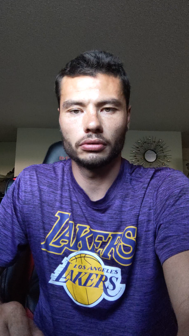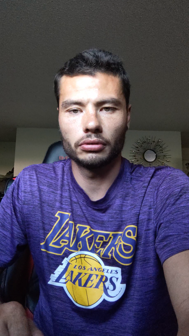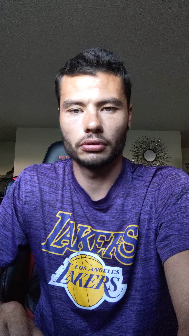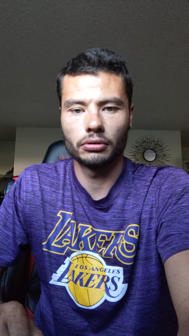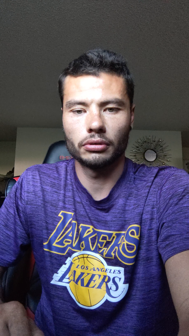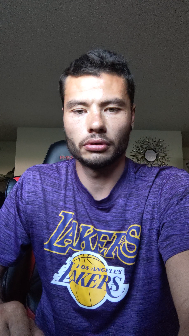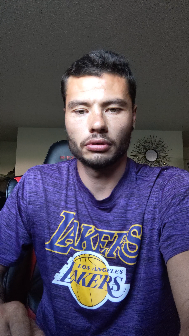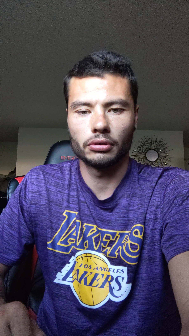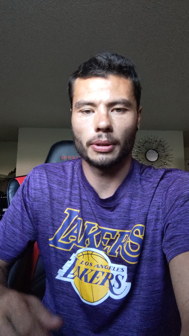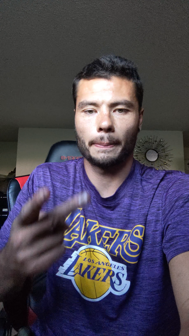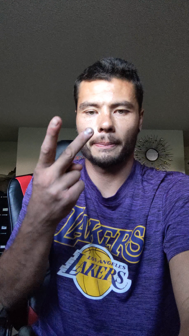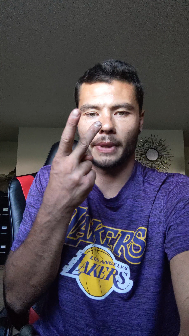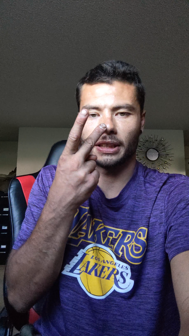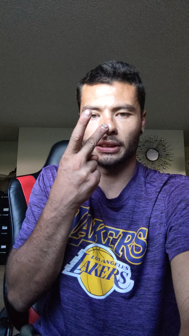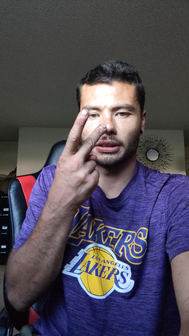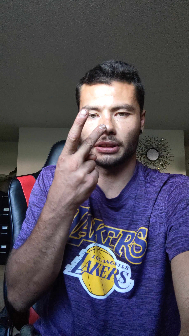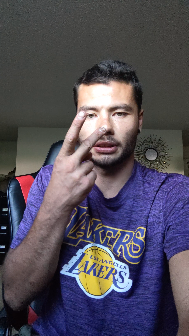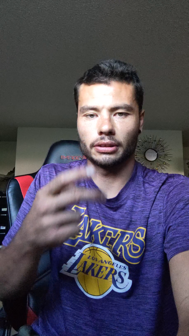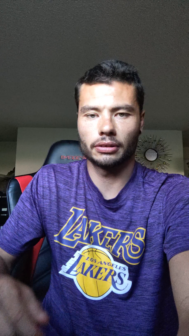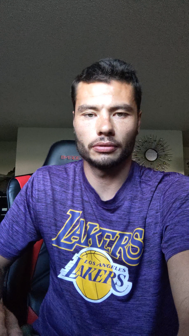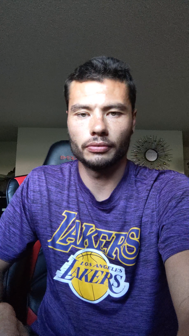penis